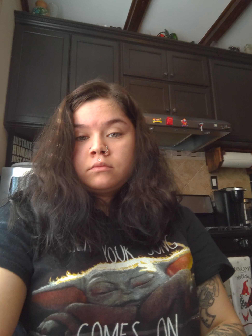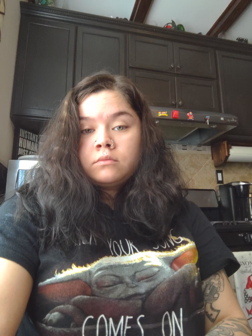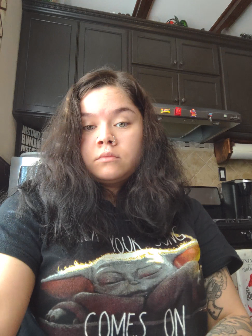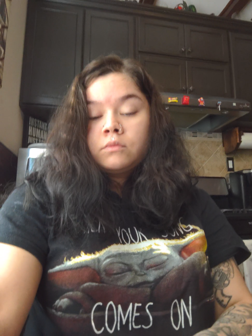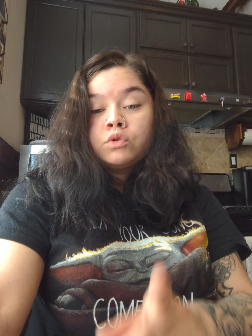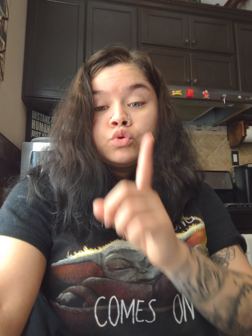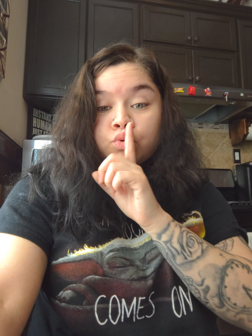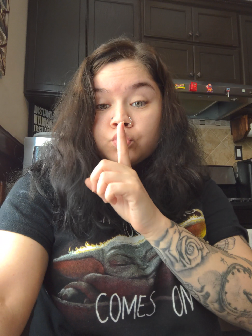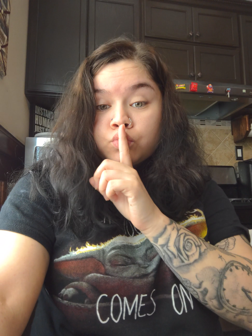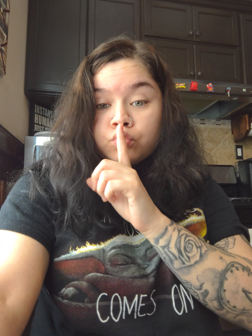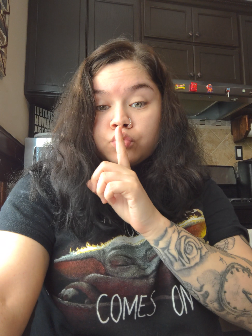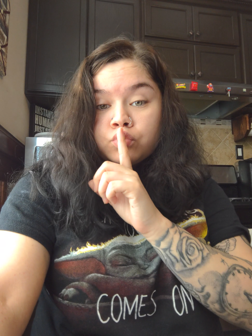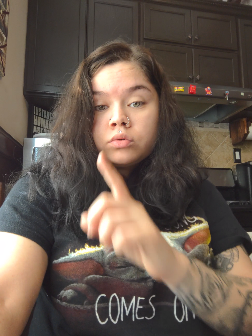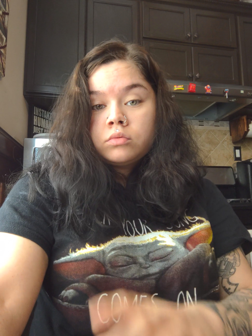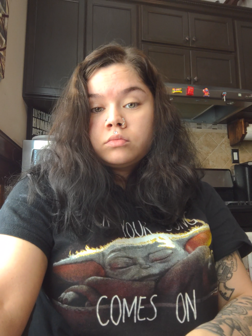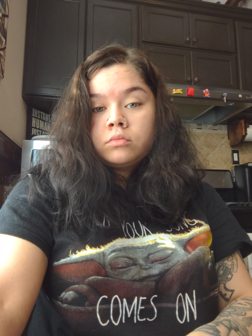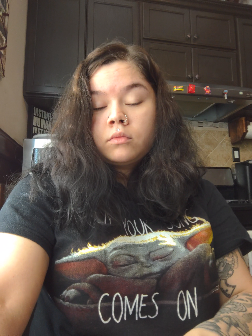shhh